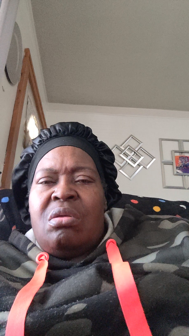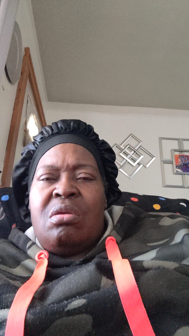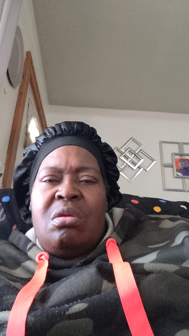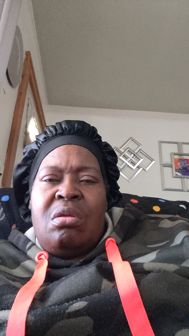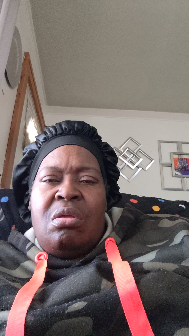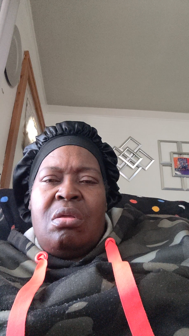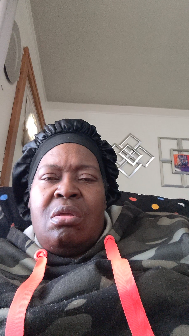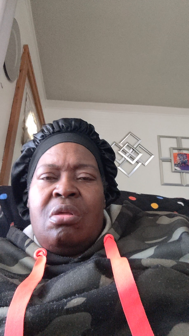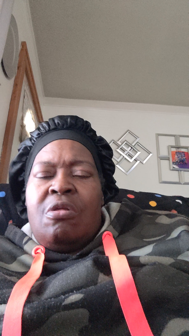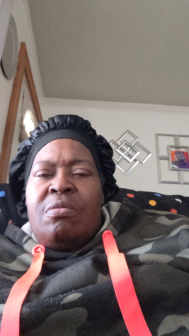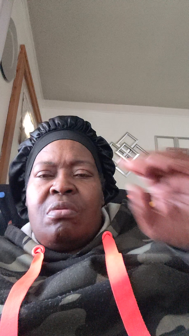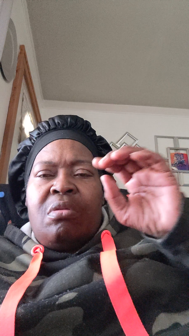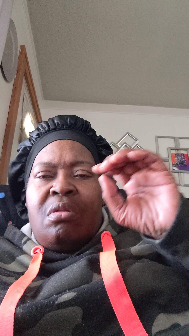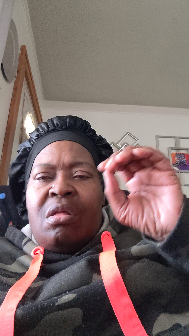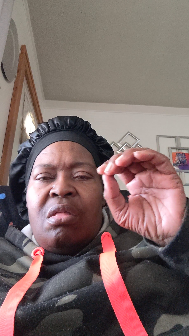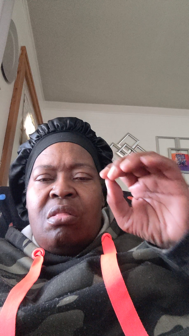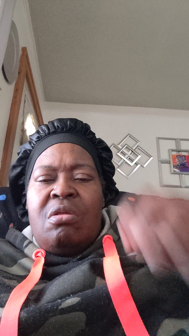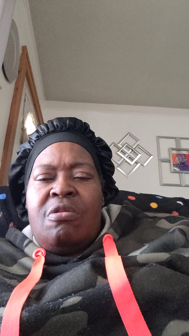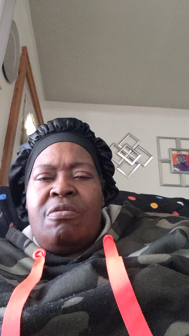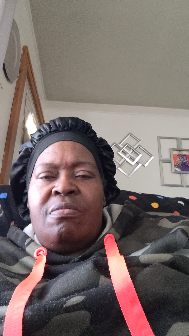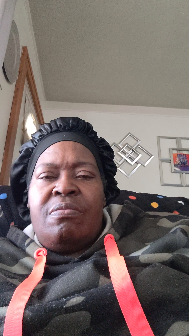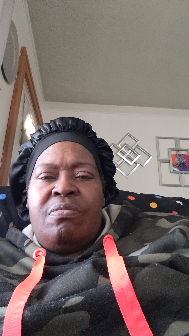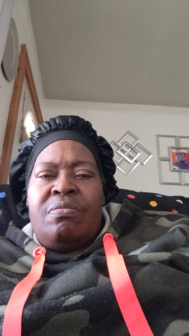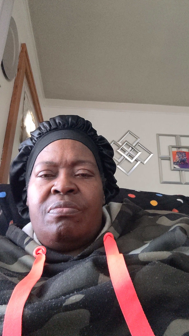none